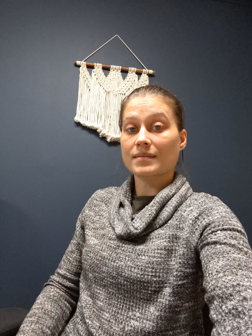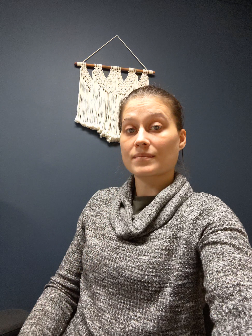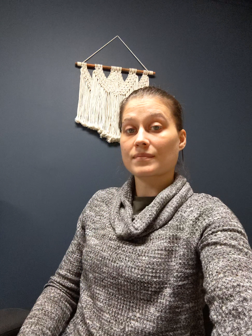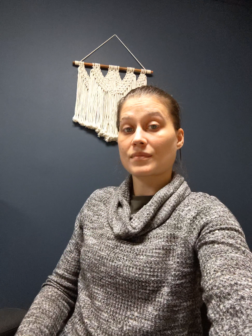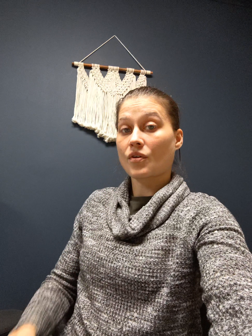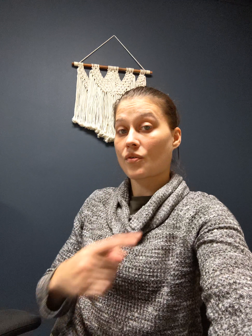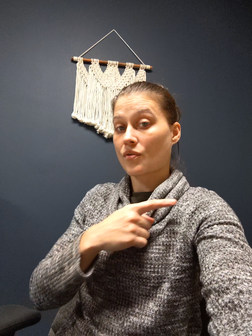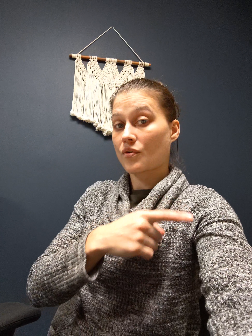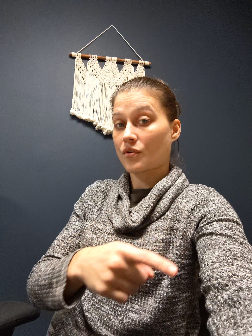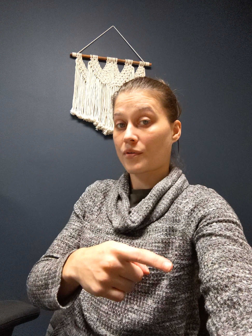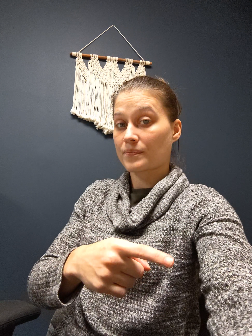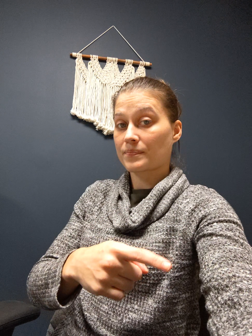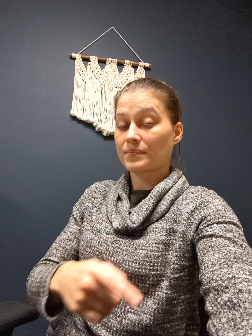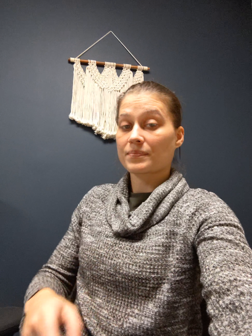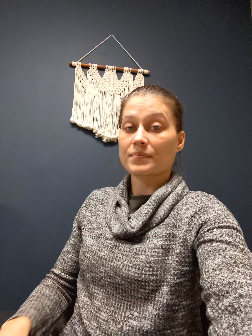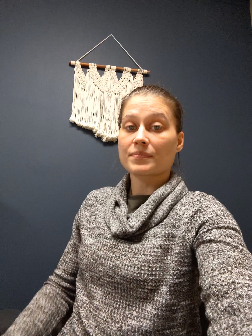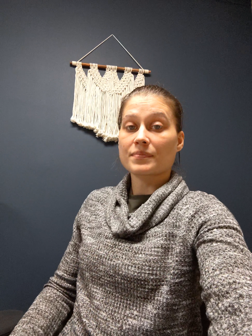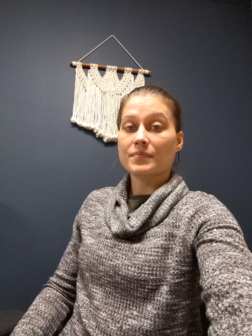arm